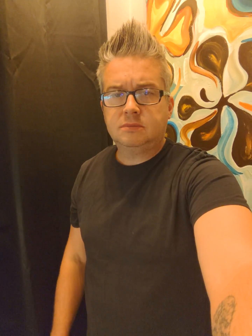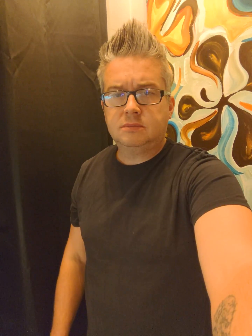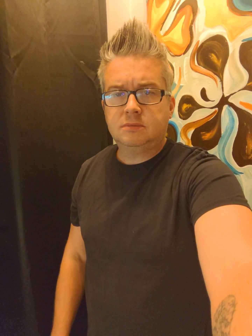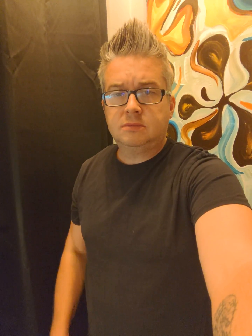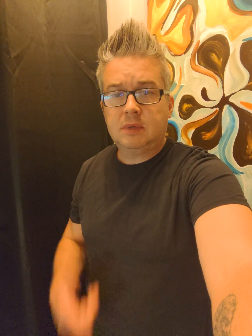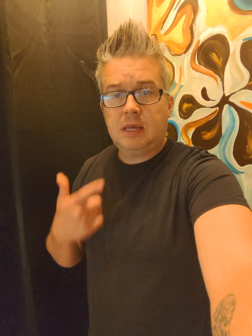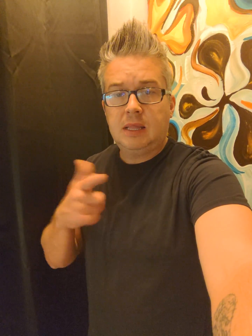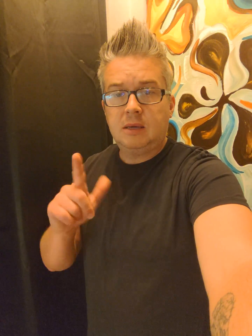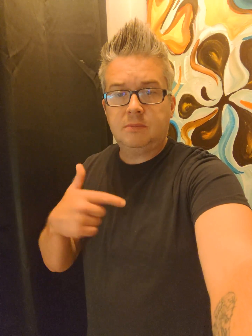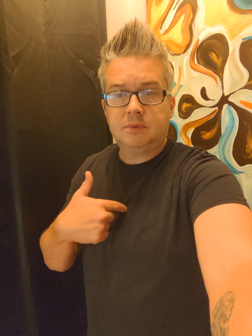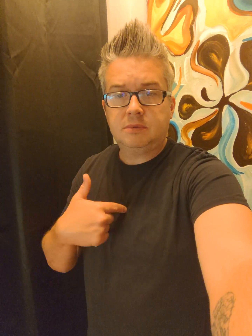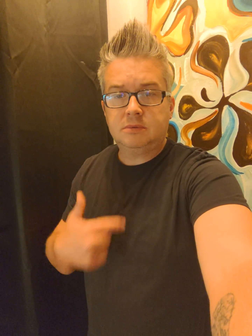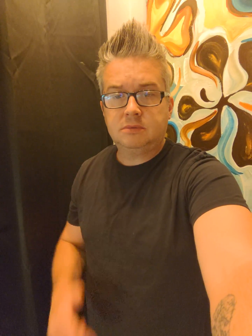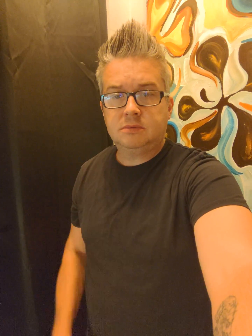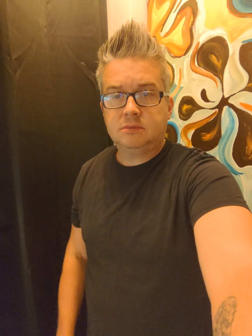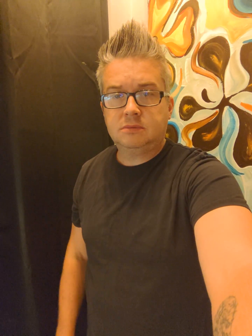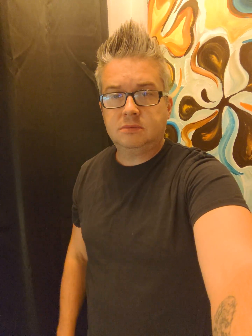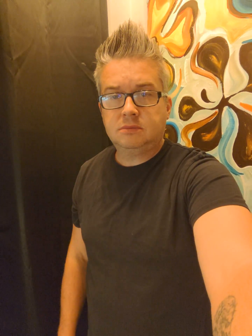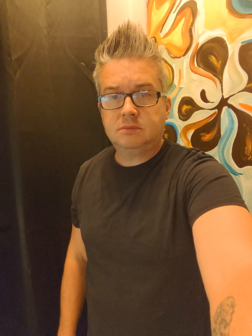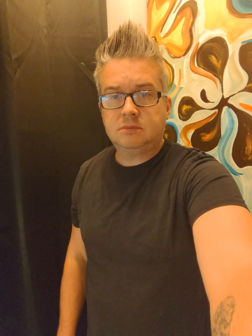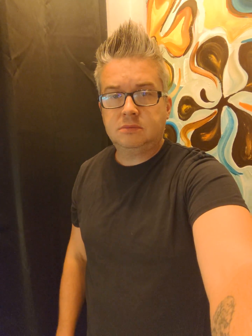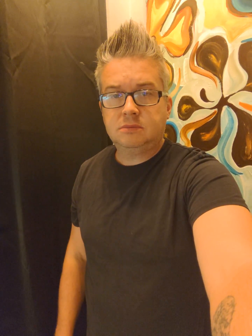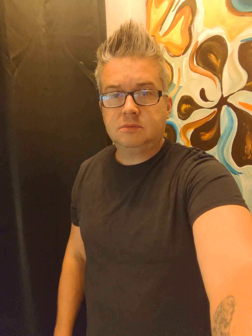let me